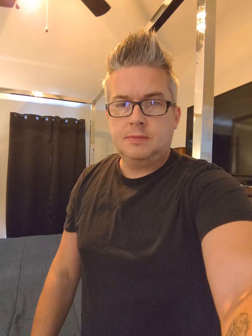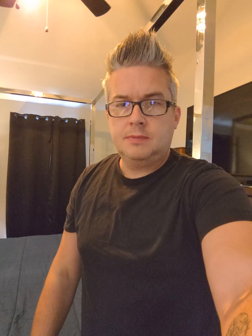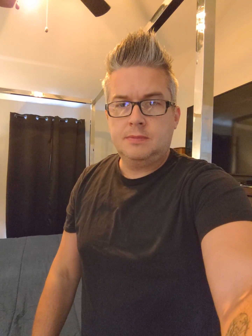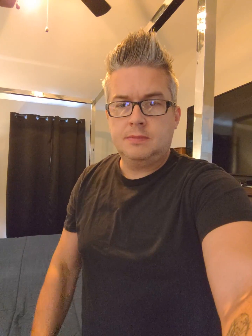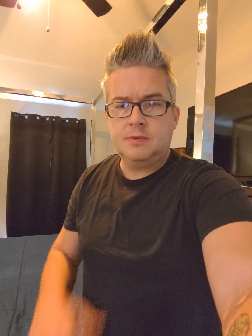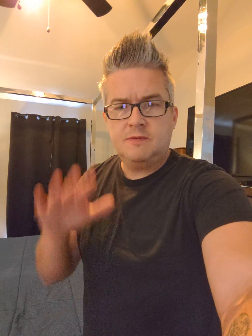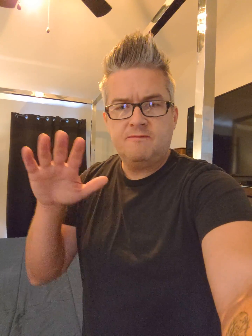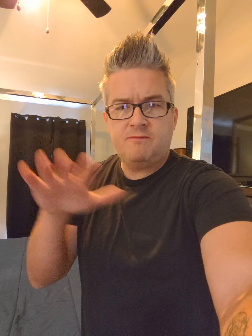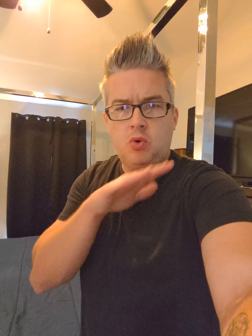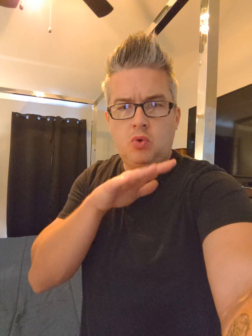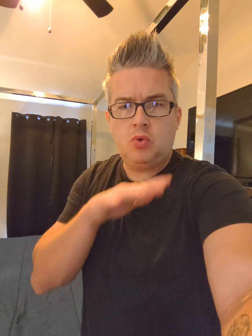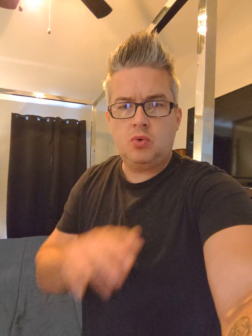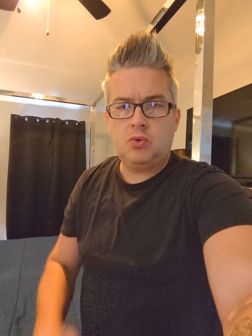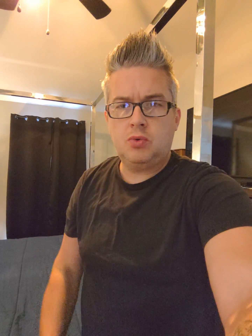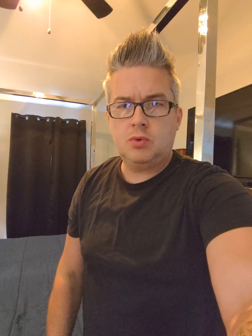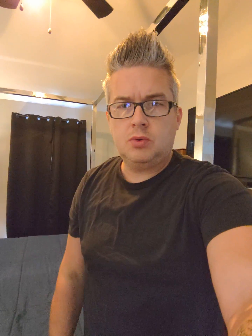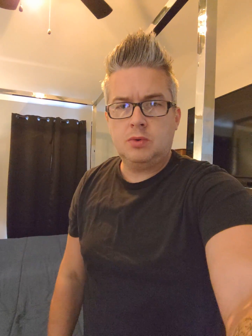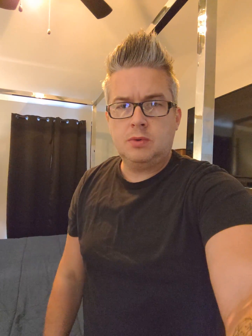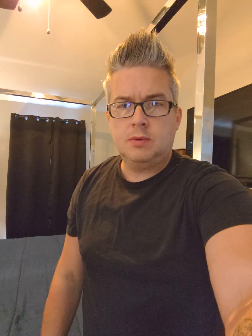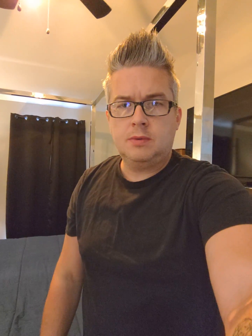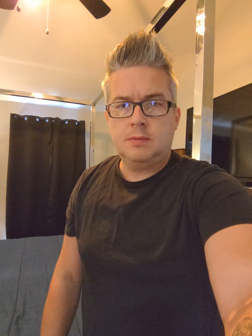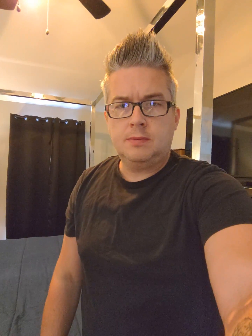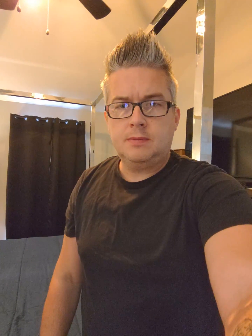full